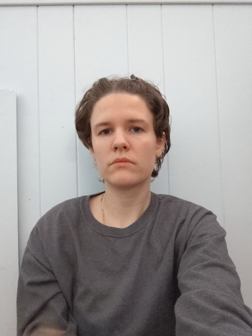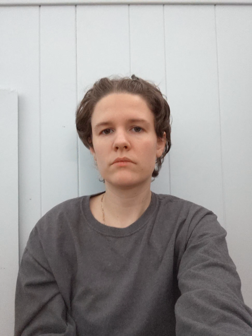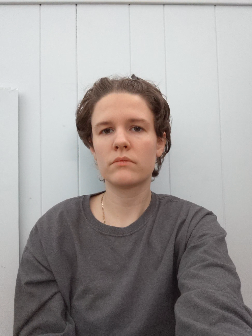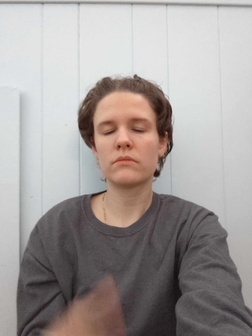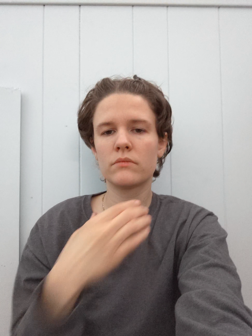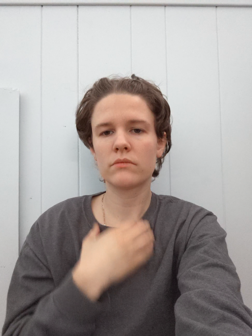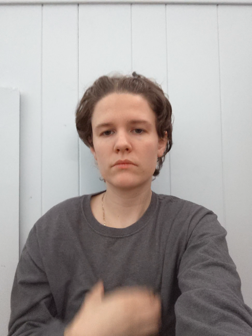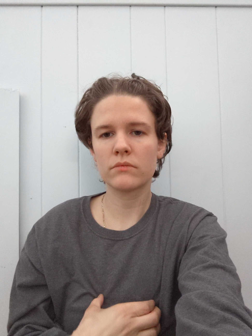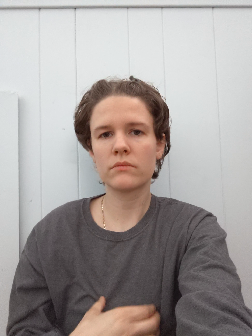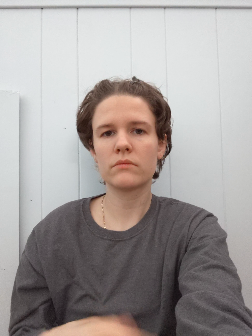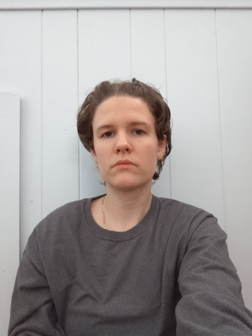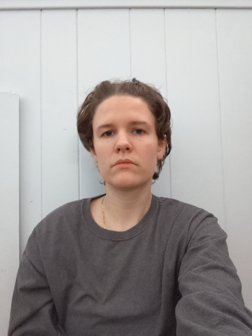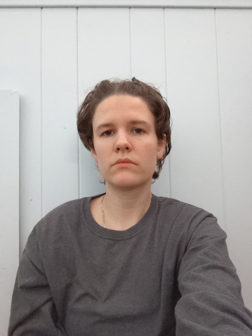hungry